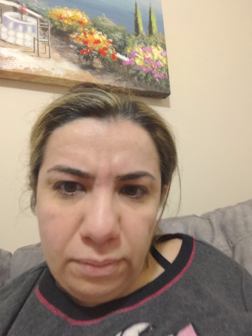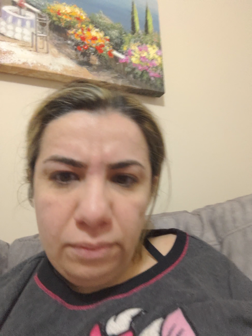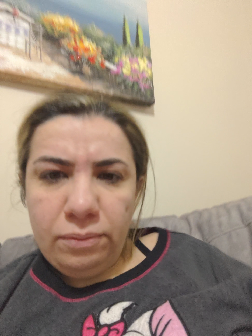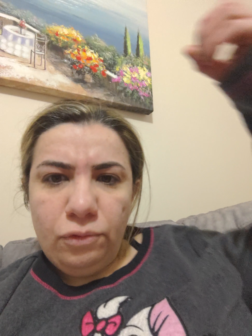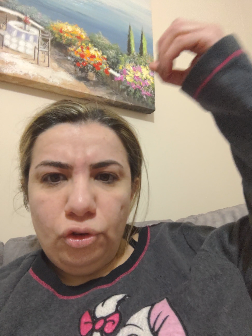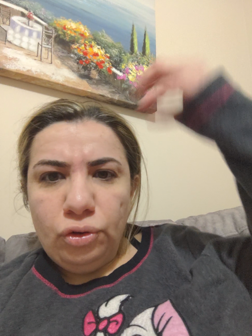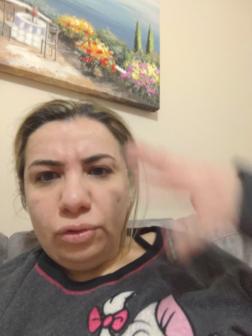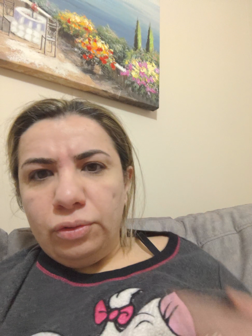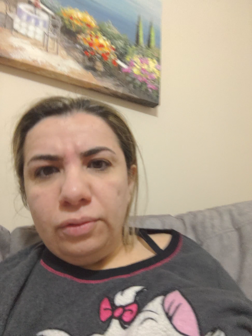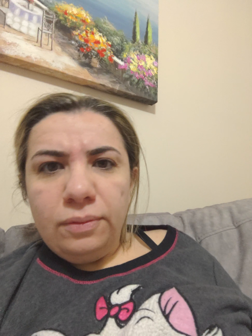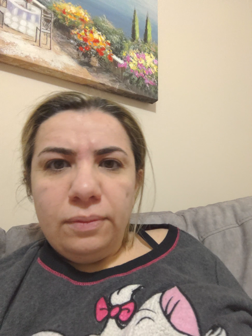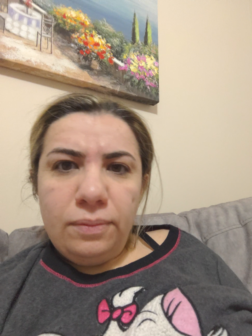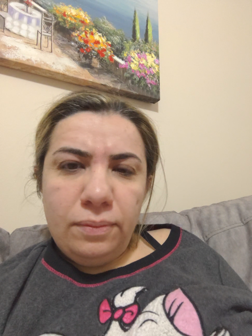shower